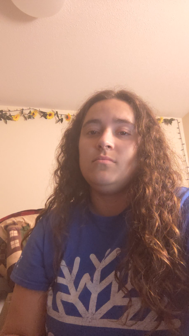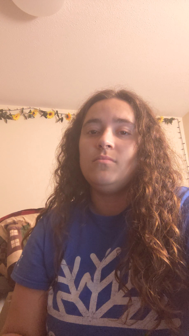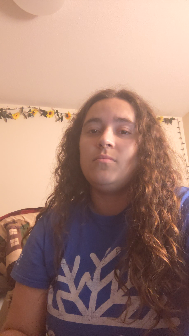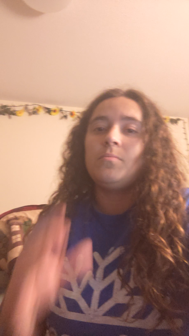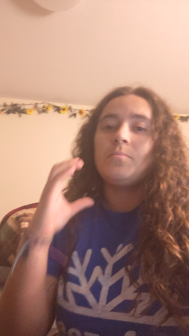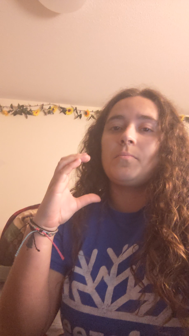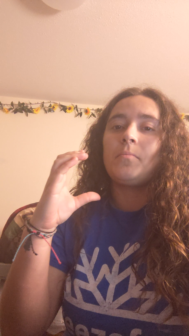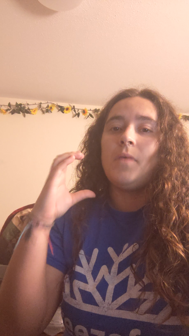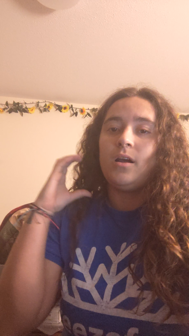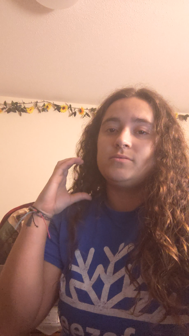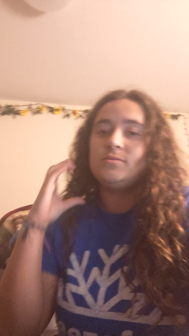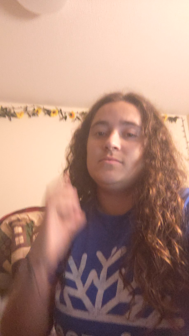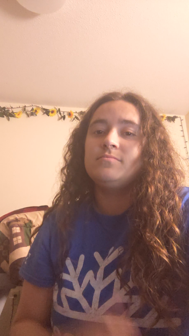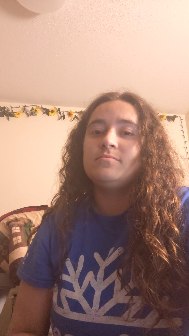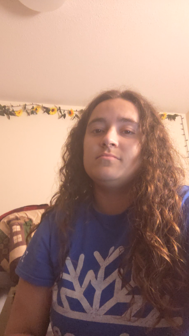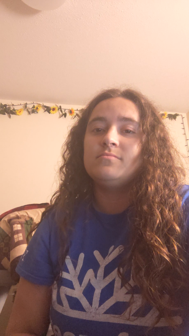bus